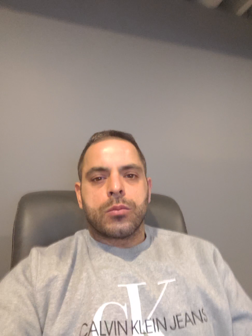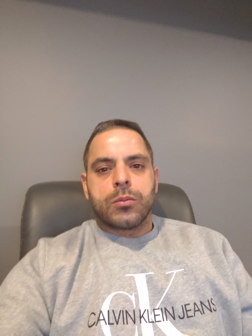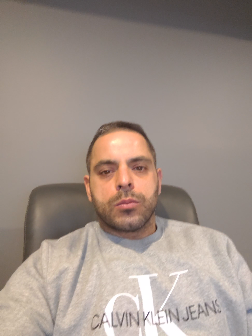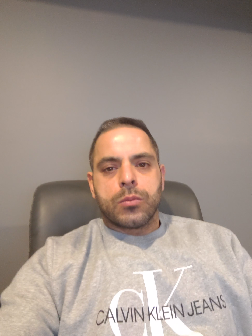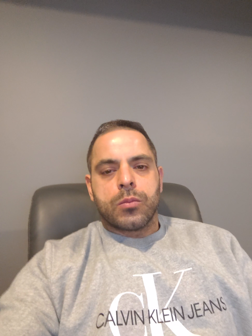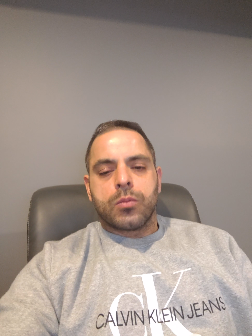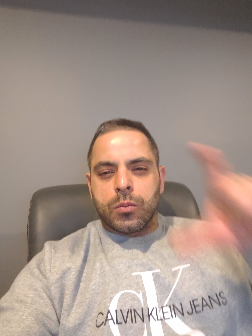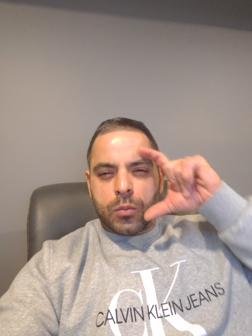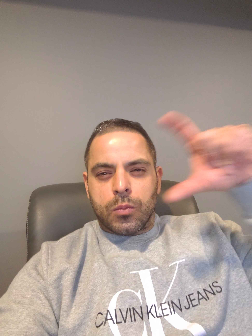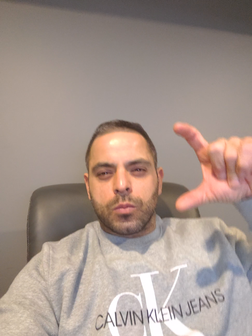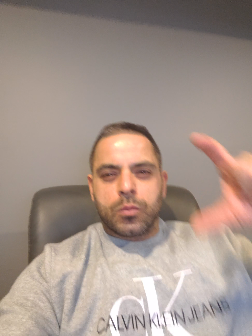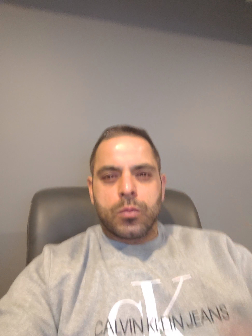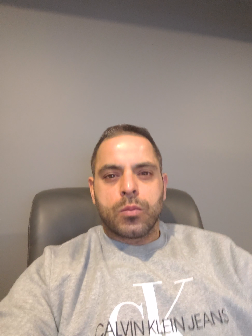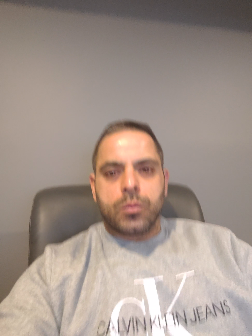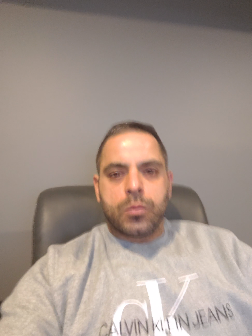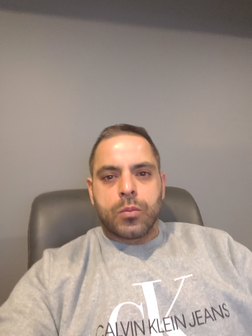moon